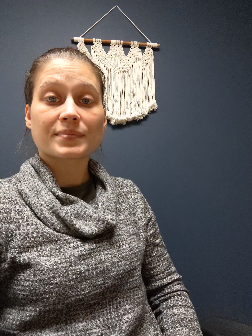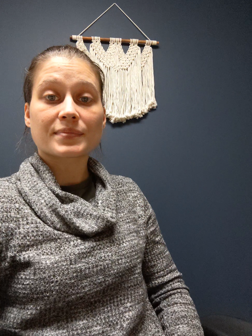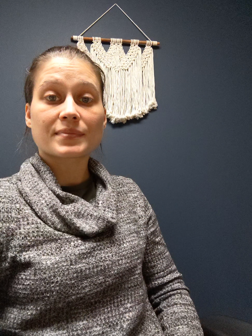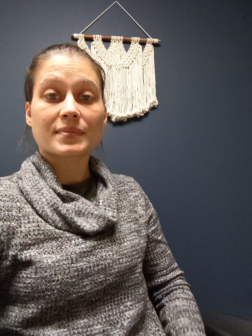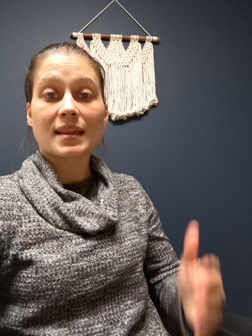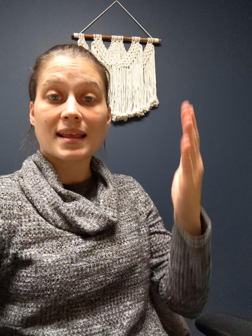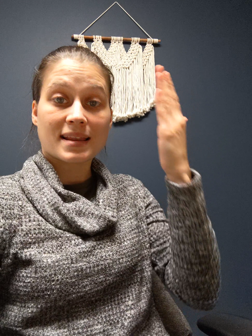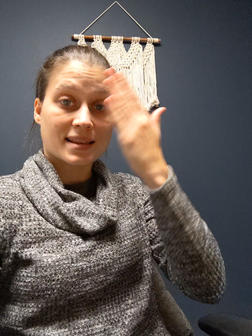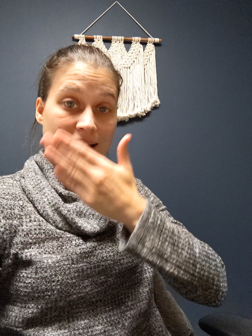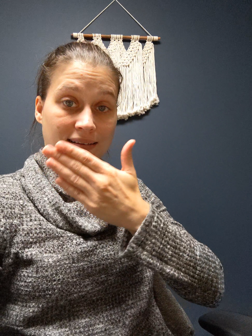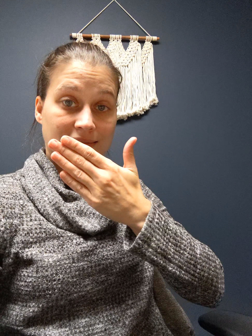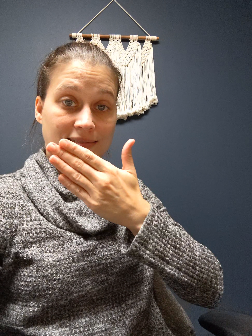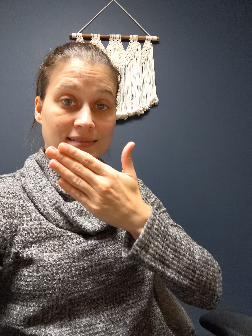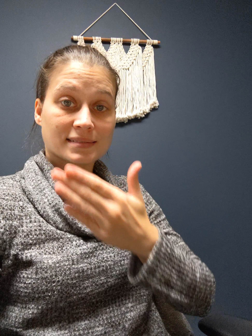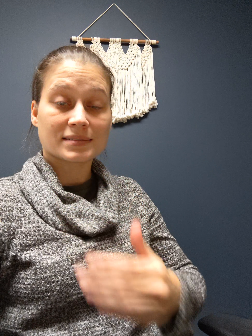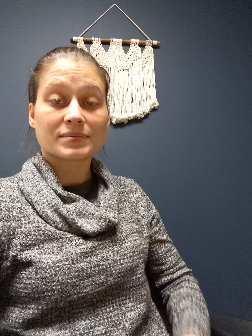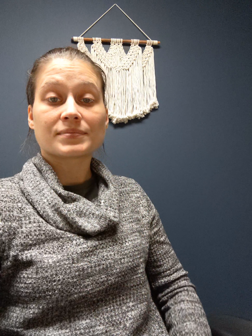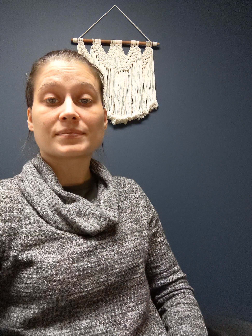night